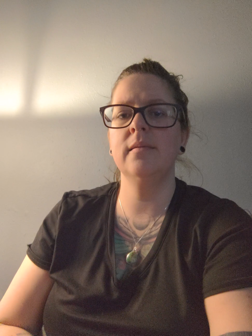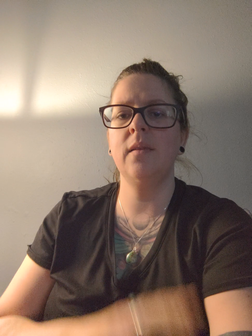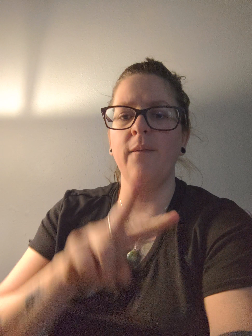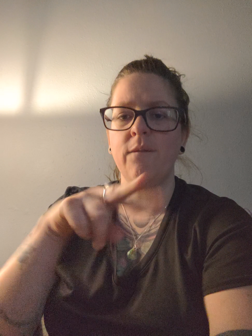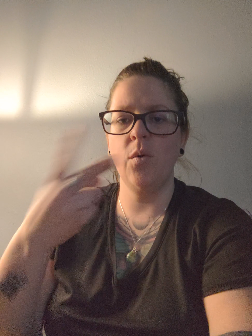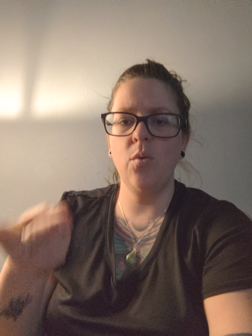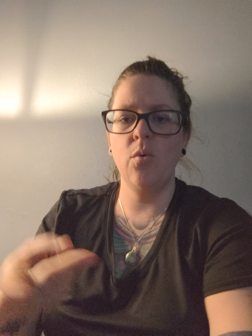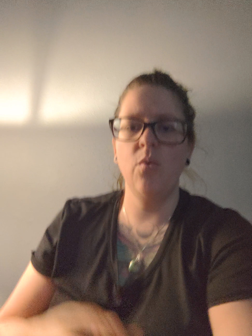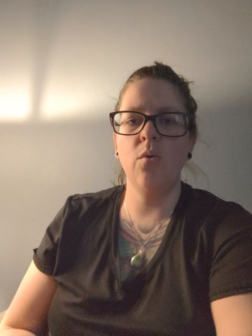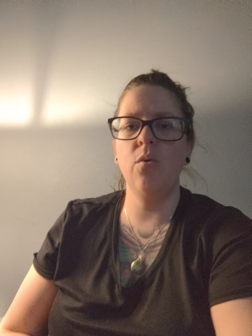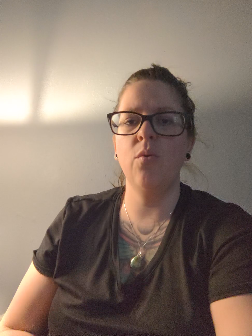fall